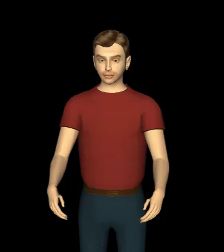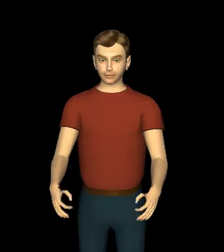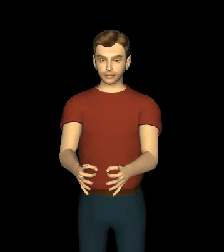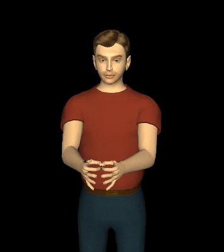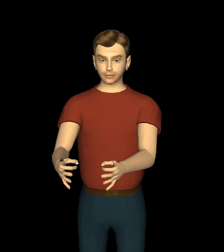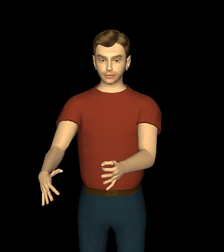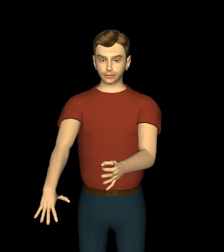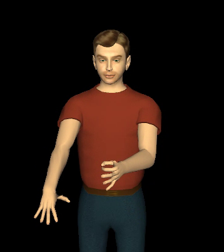نتائج